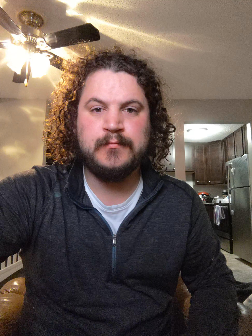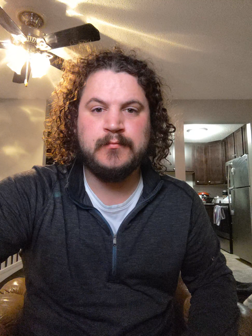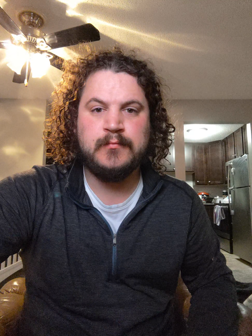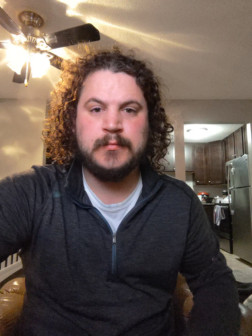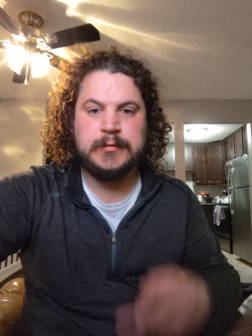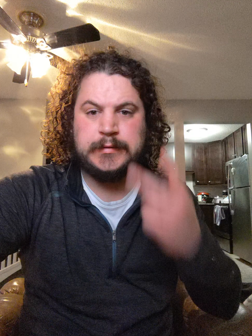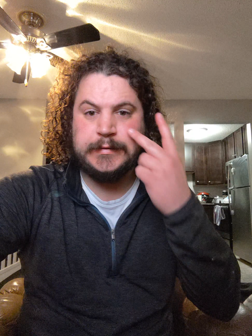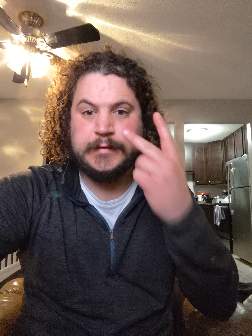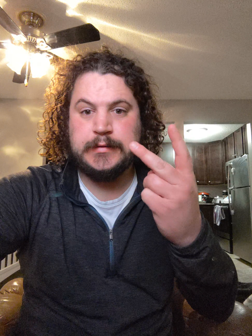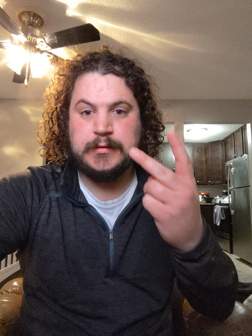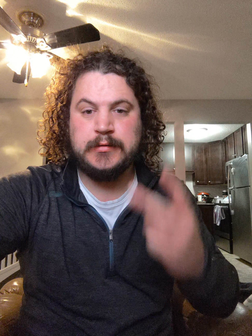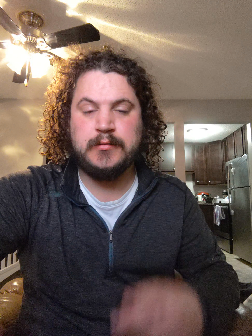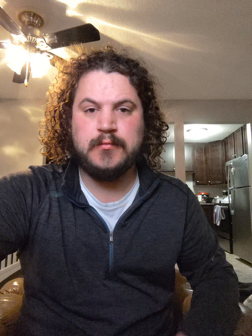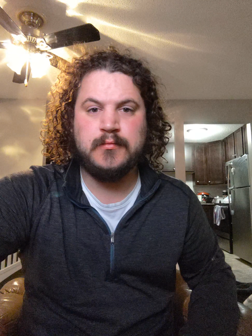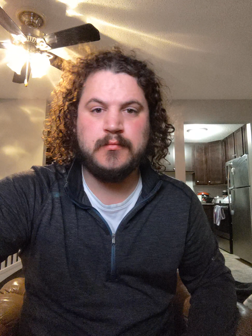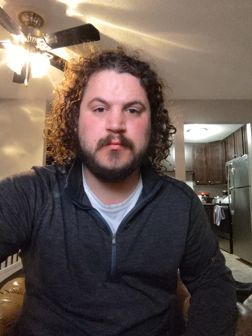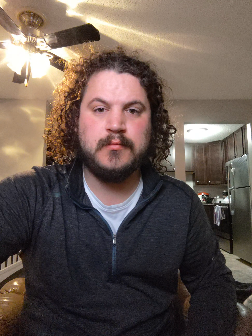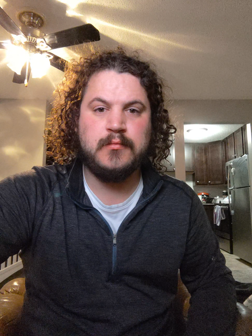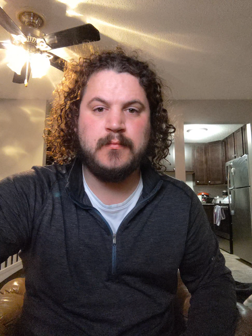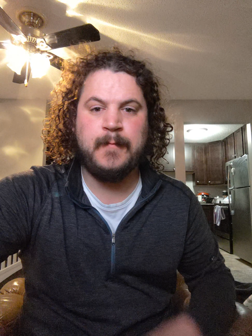see